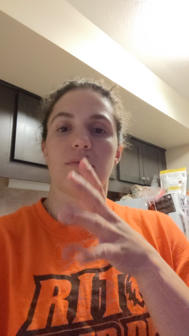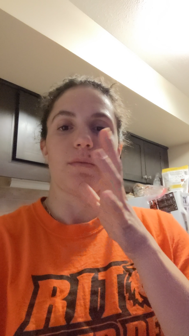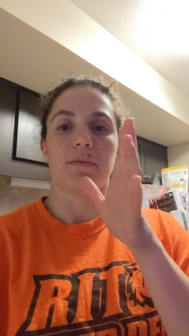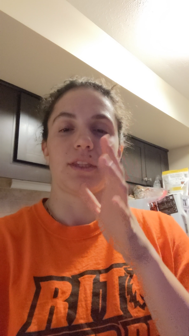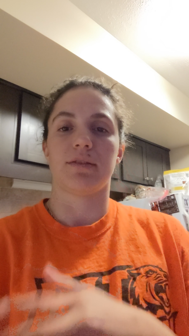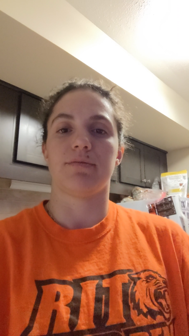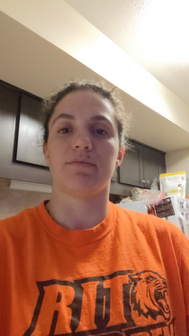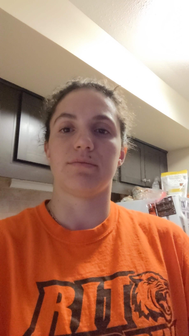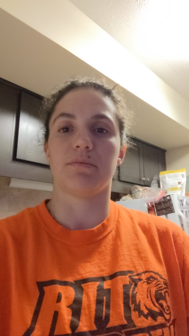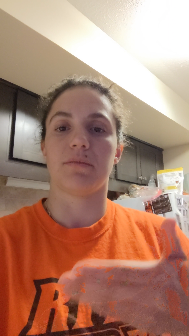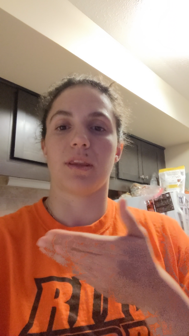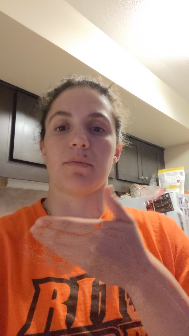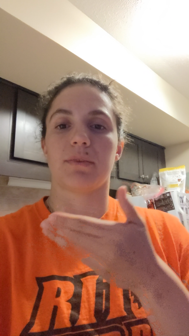baby